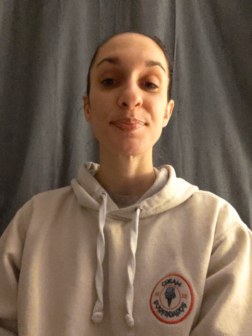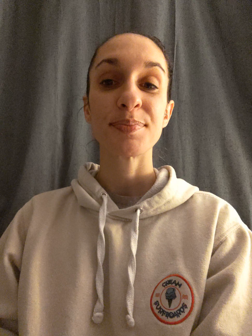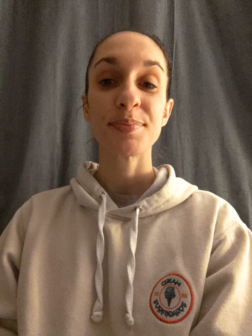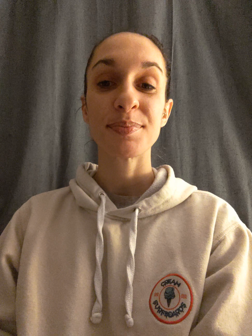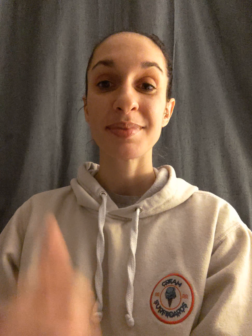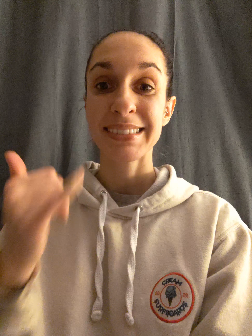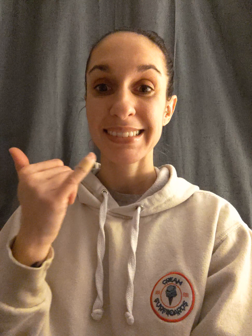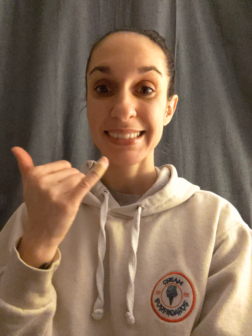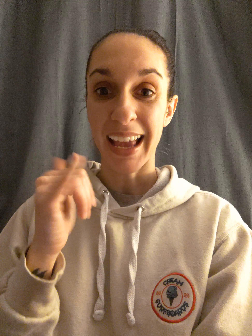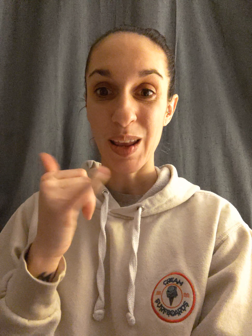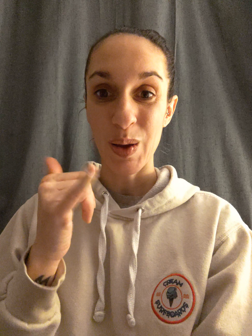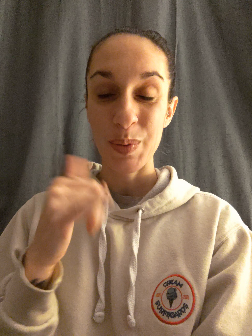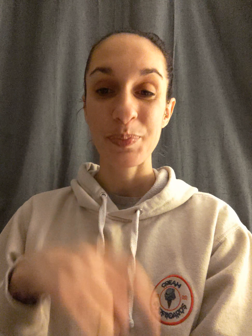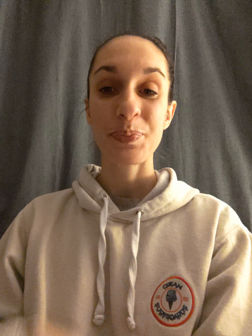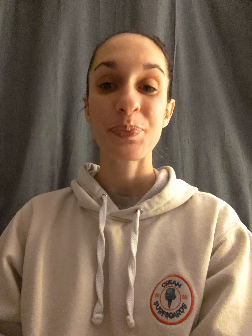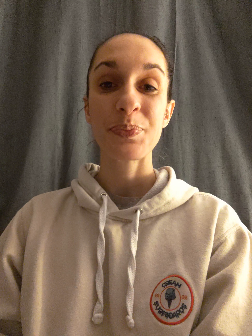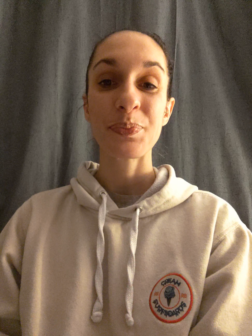yellow